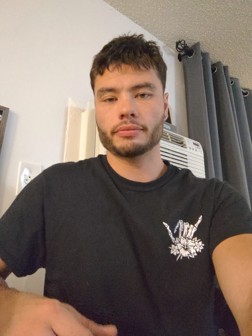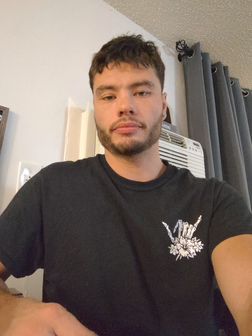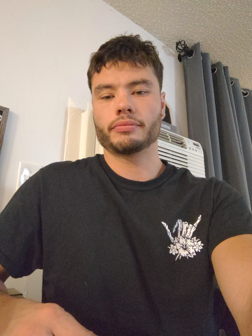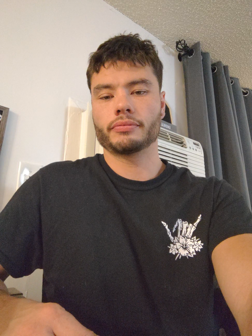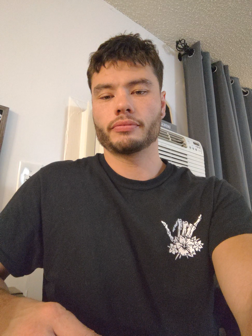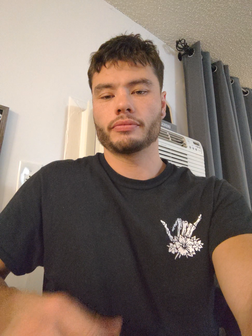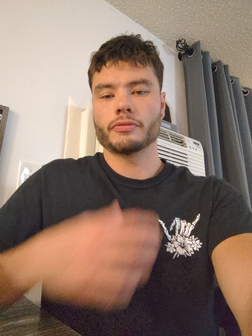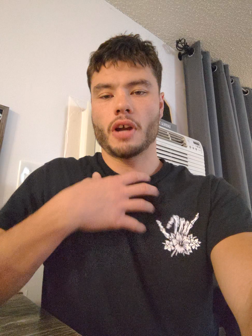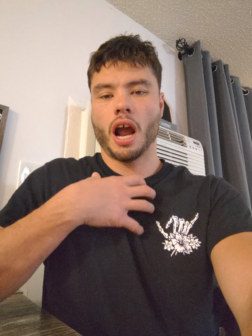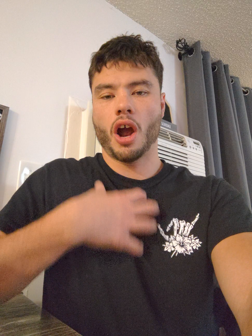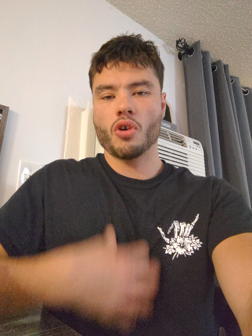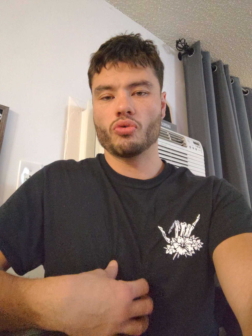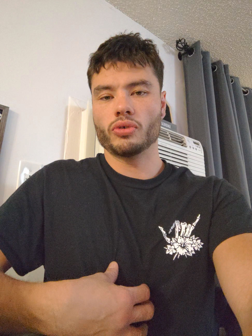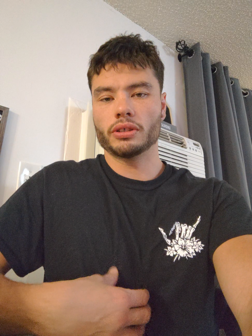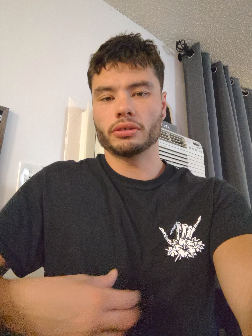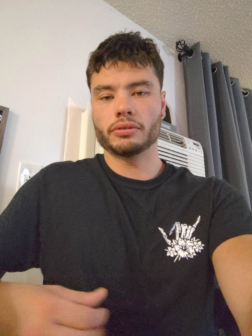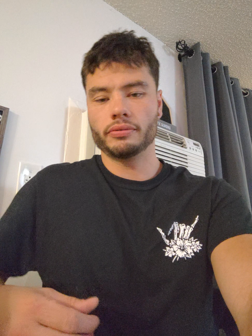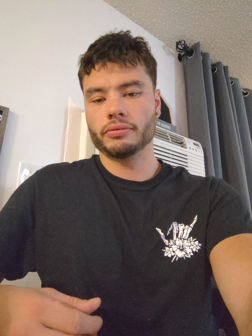hungry